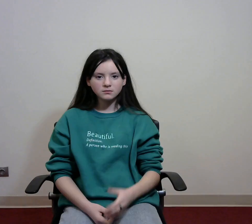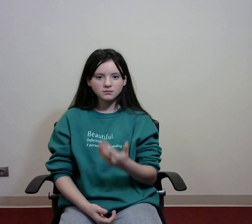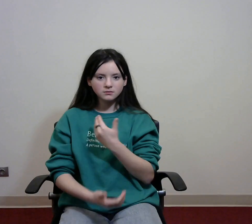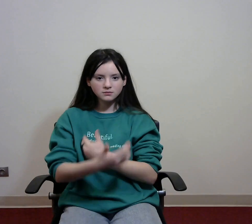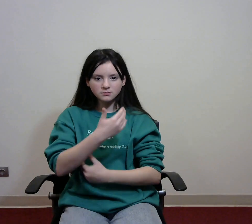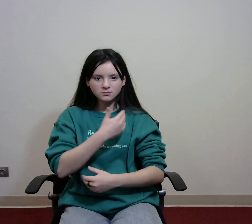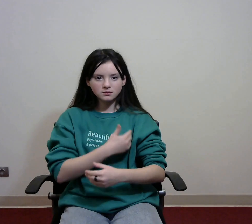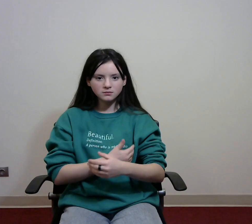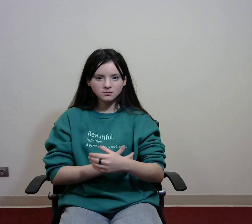əlil